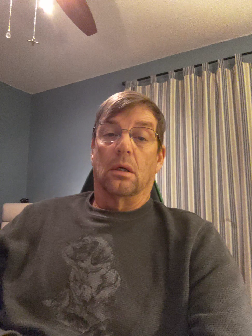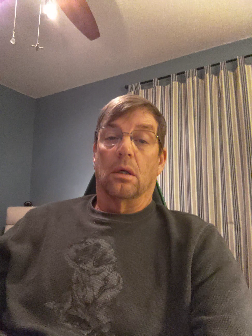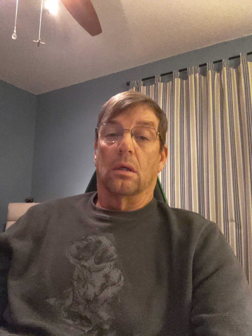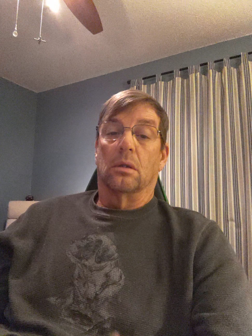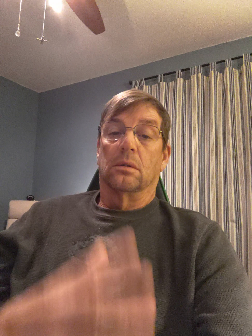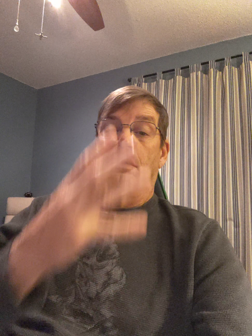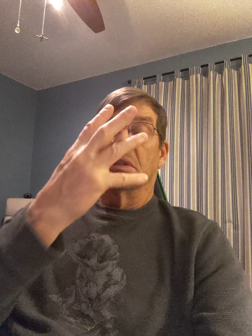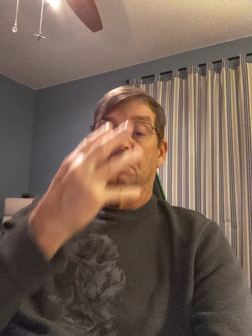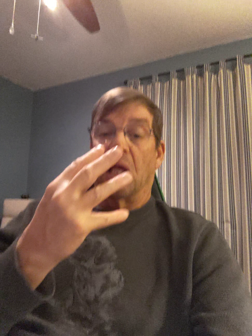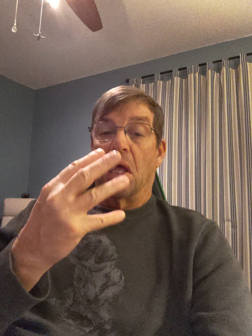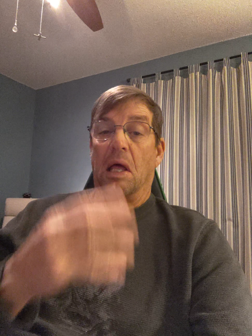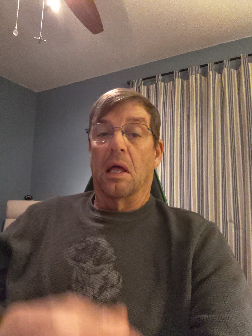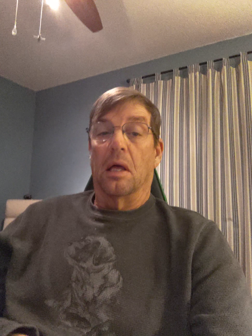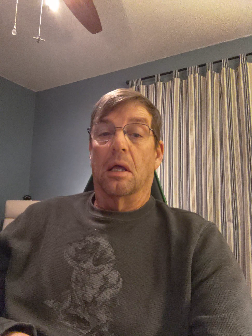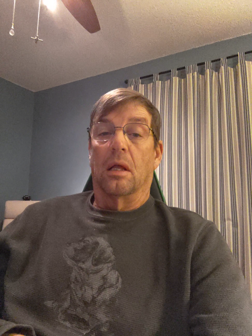sad